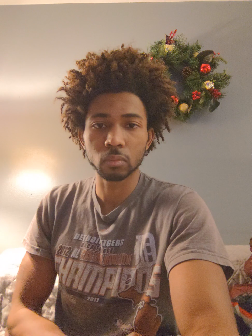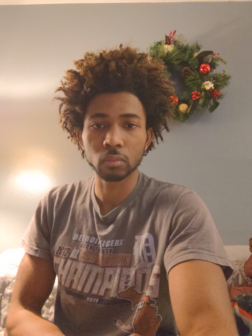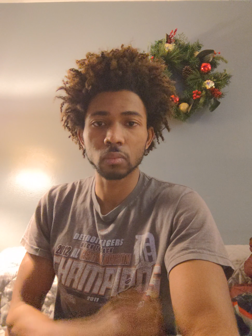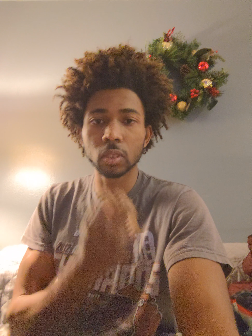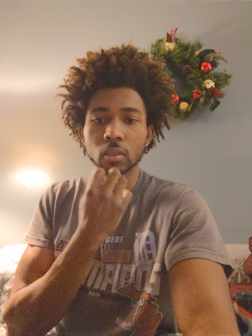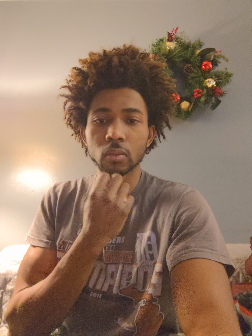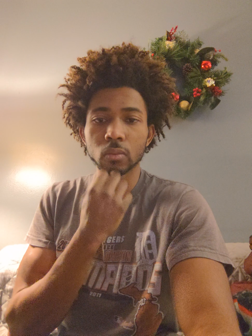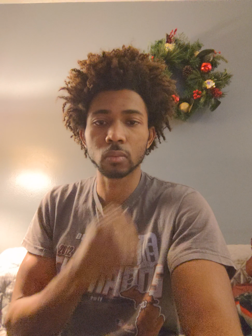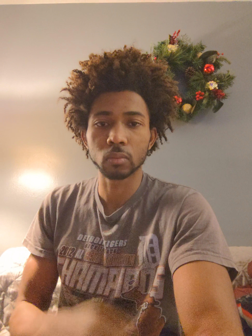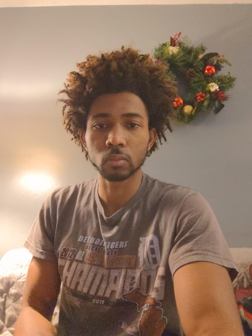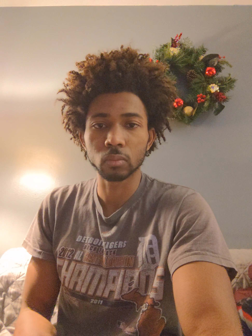underwear